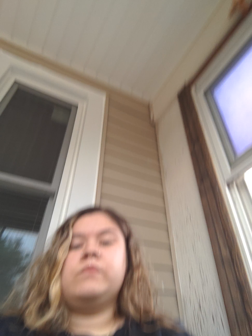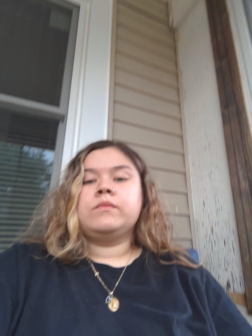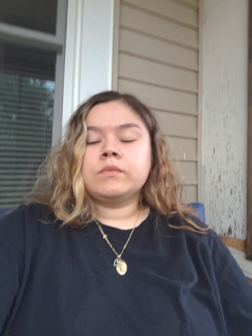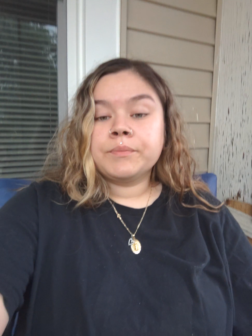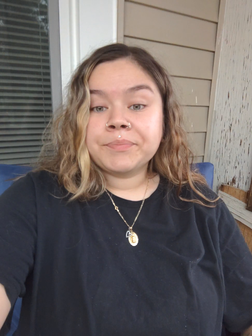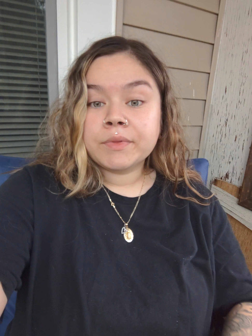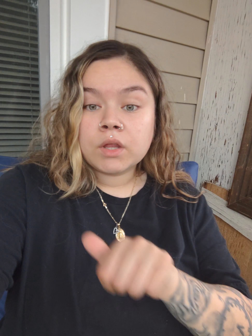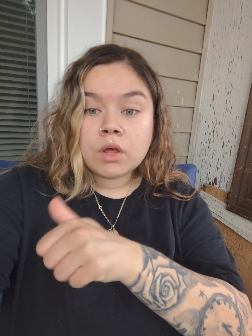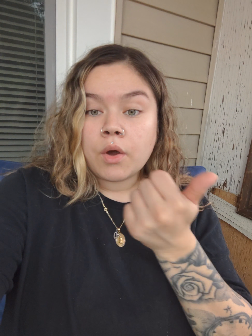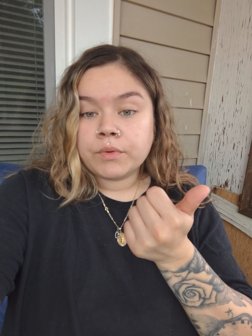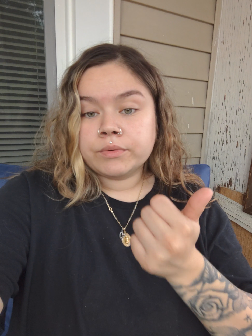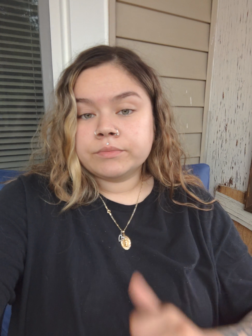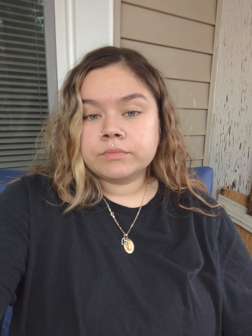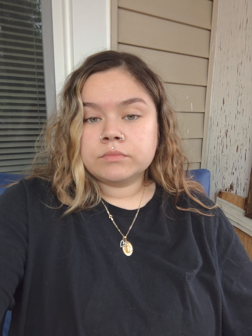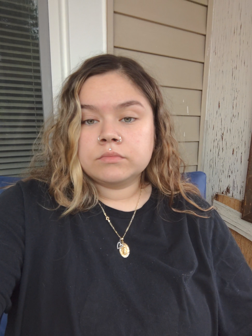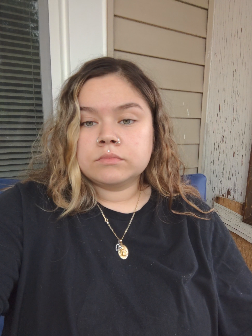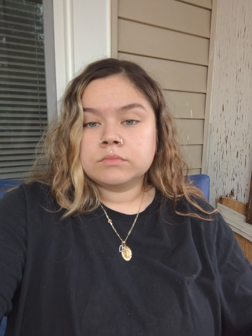other